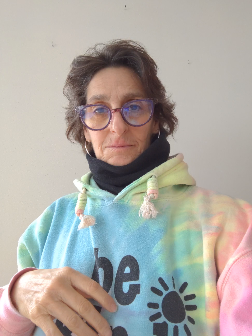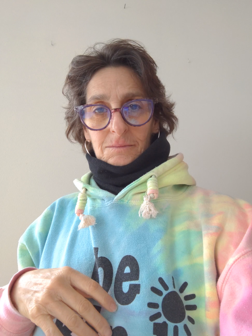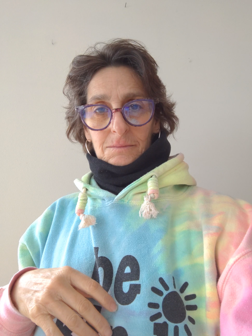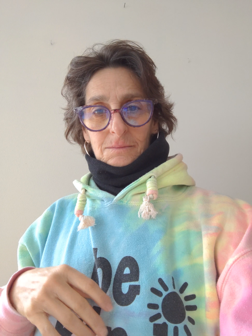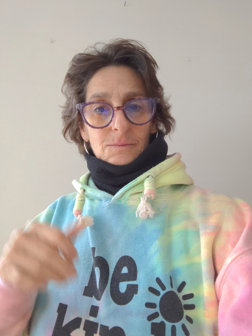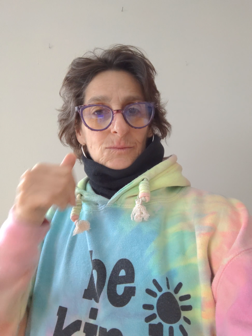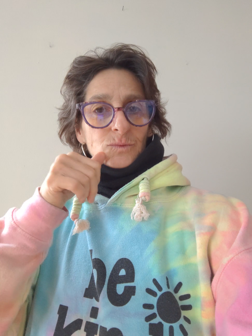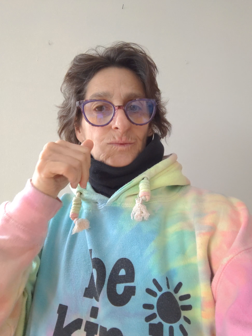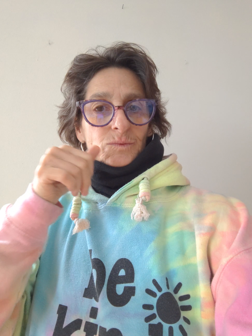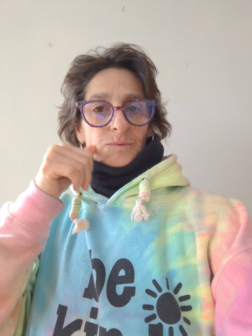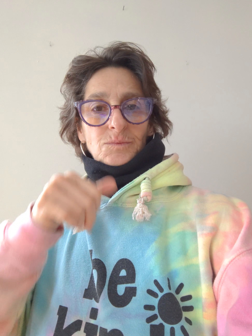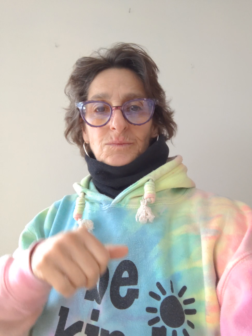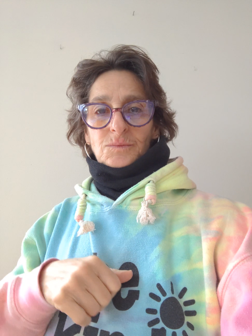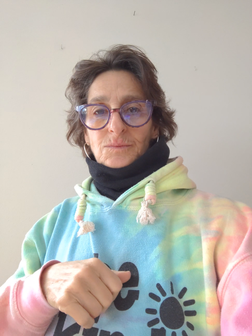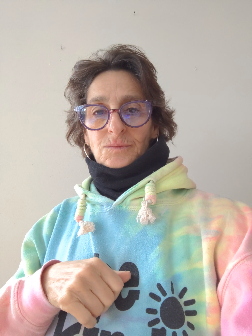girl